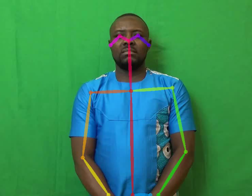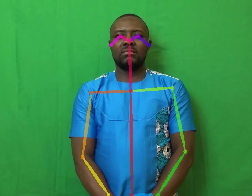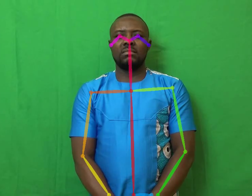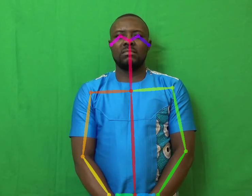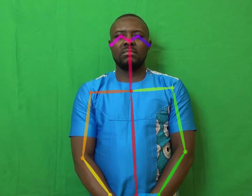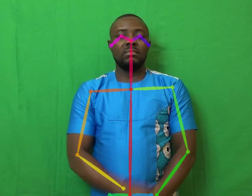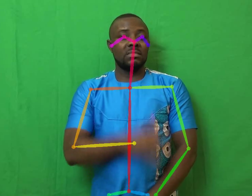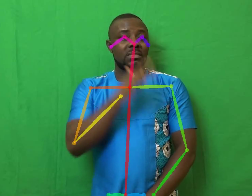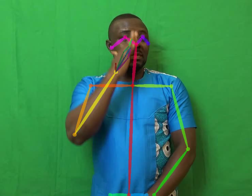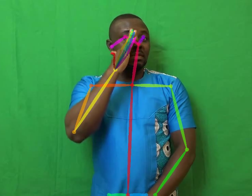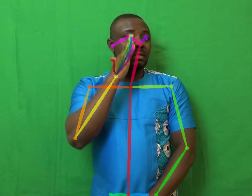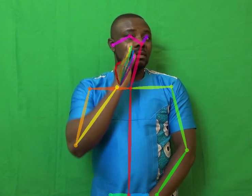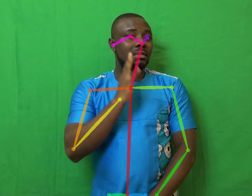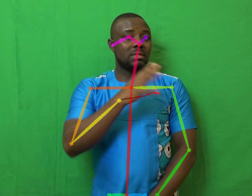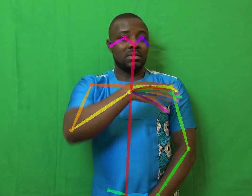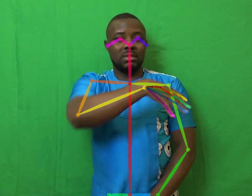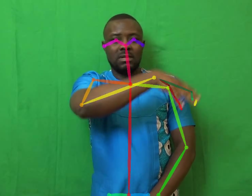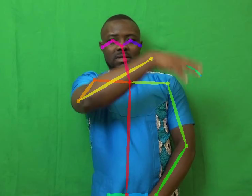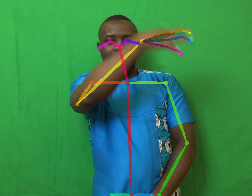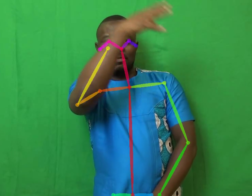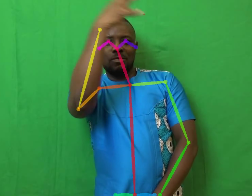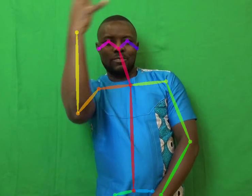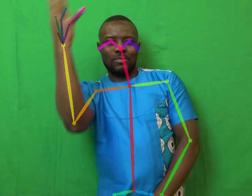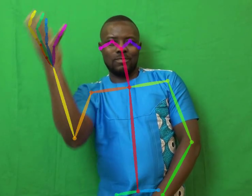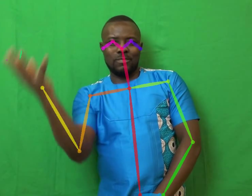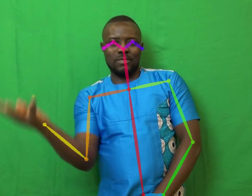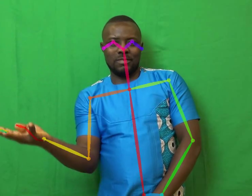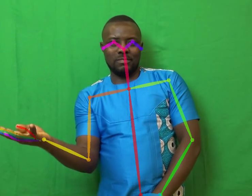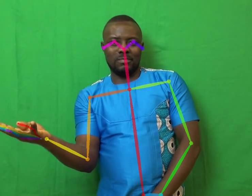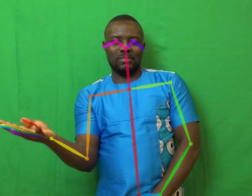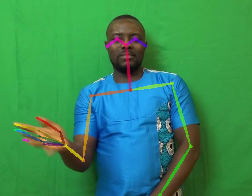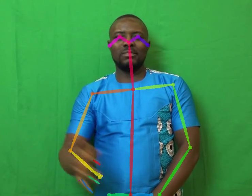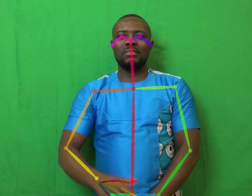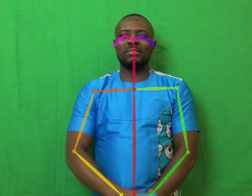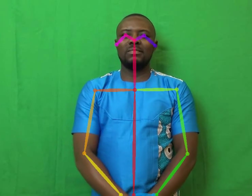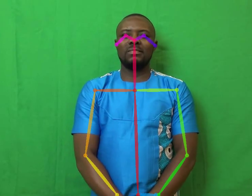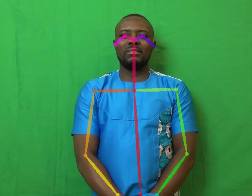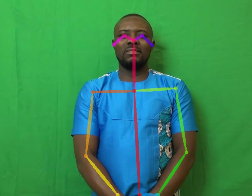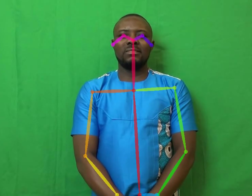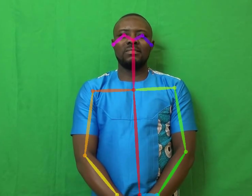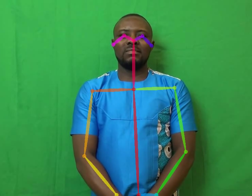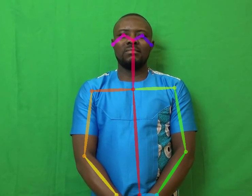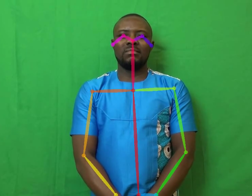rainbow